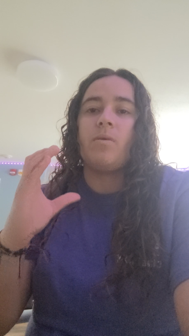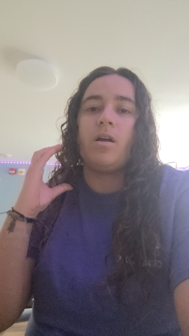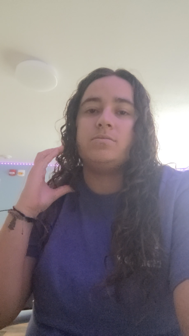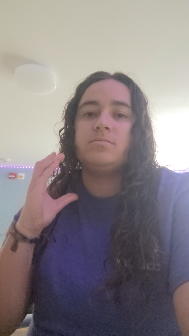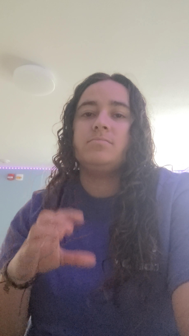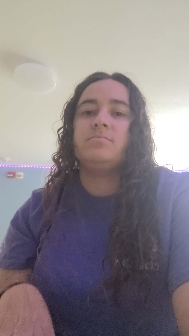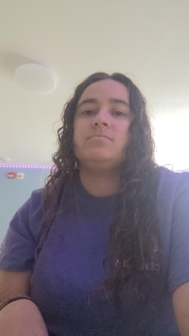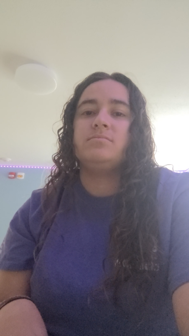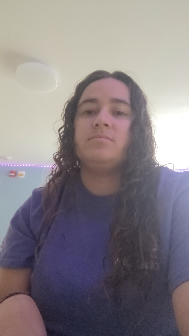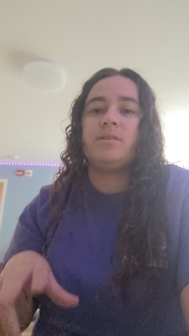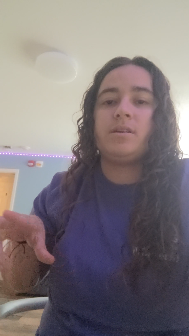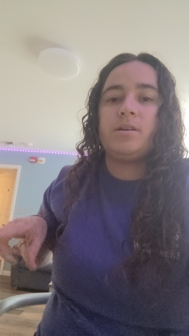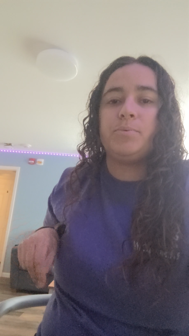diaper